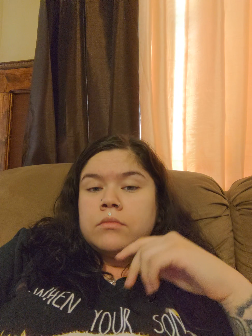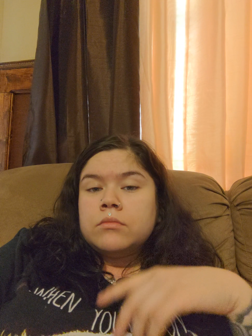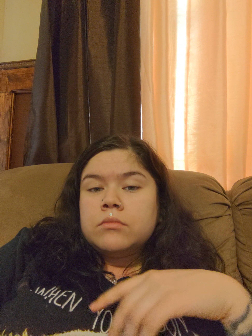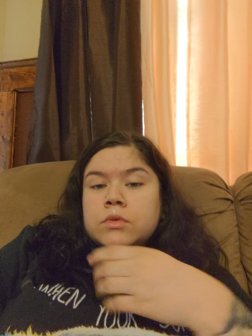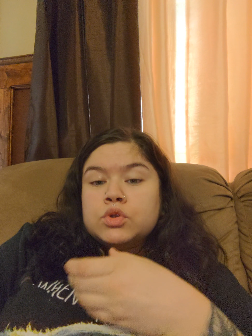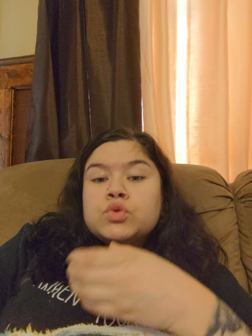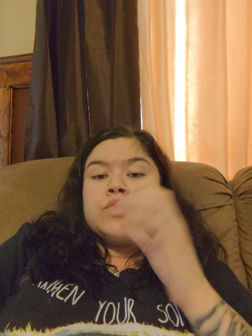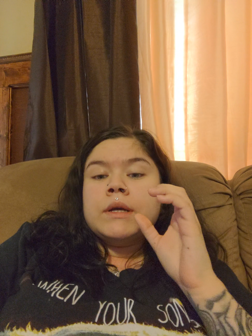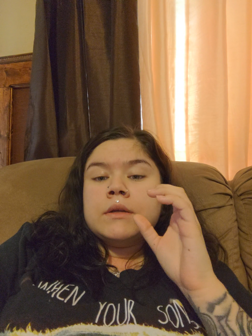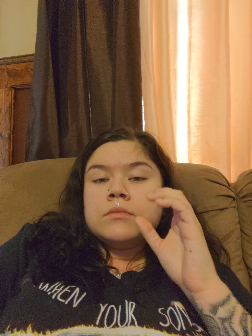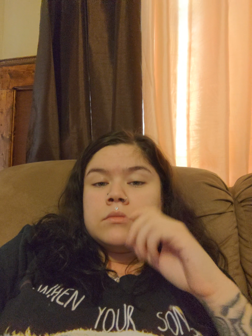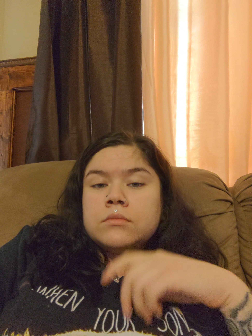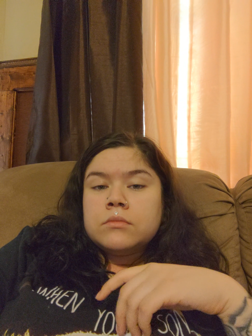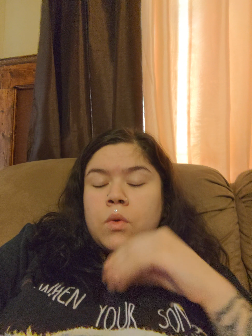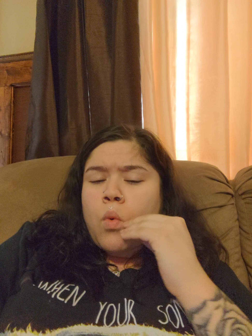drink